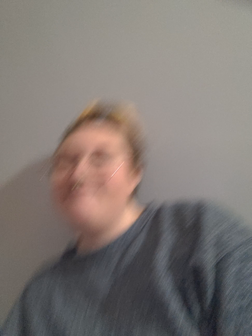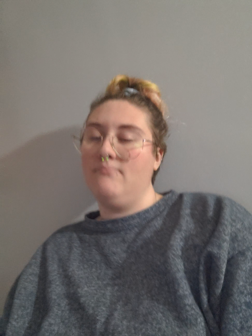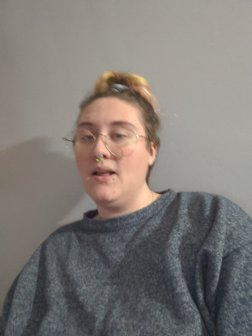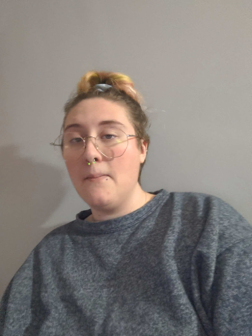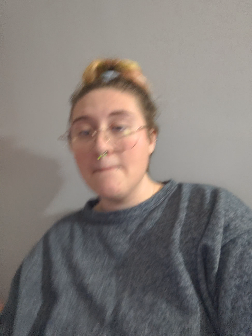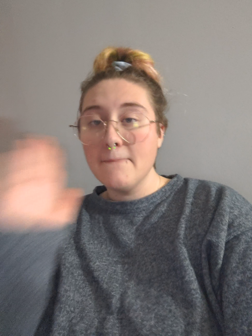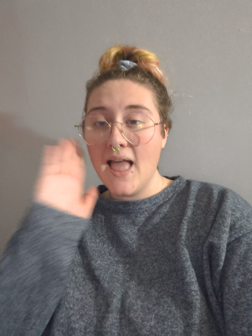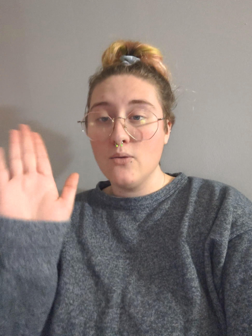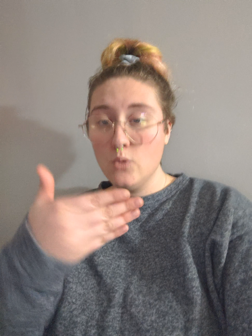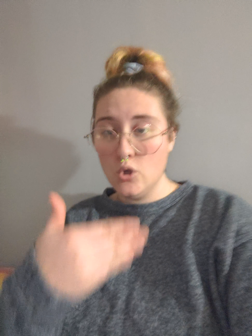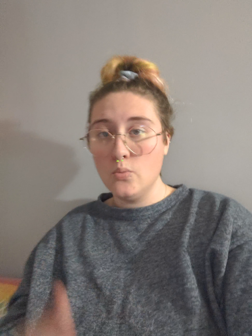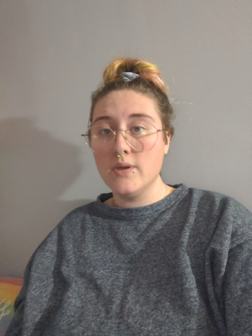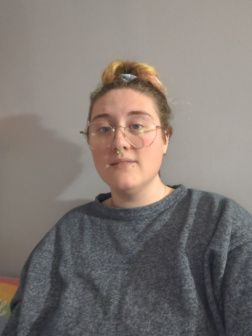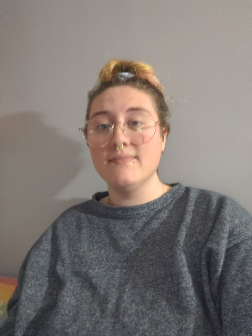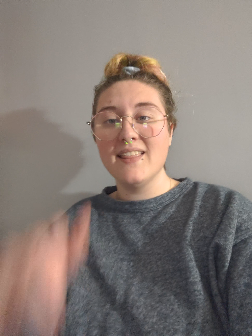bedroom